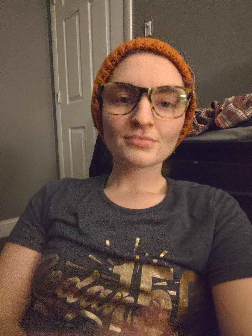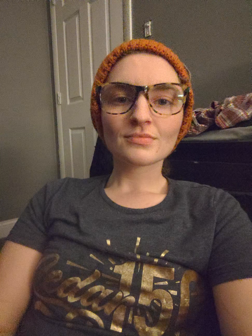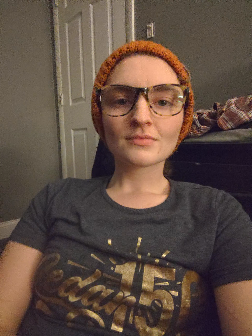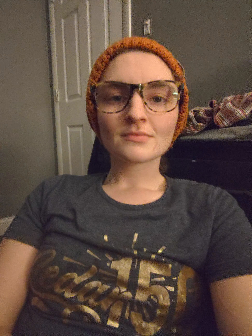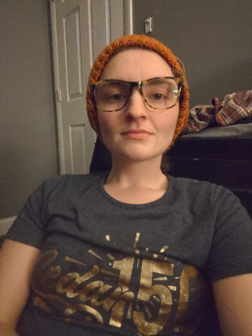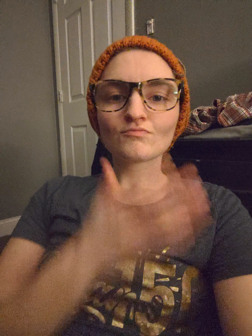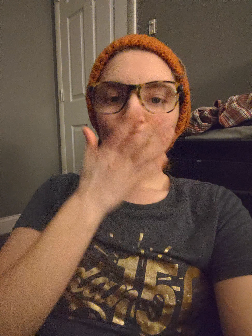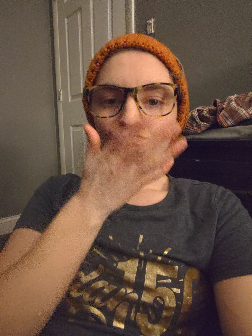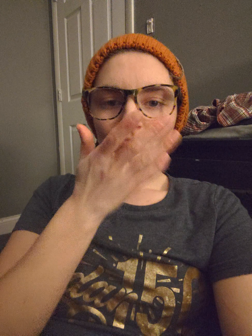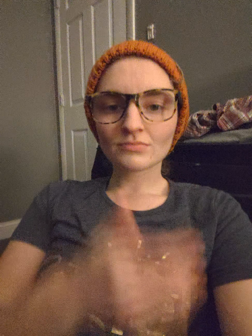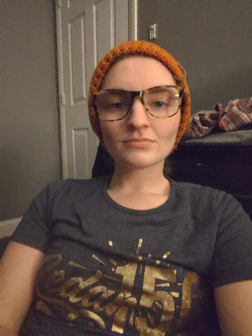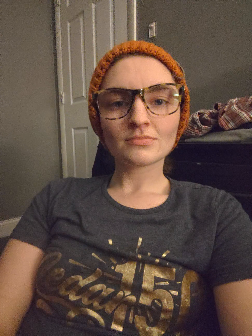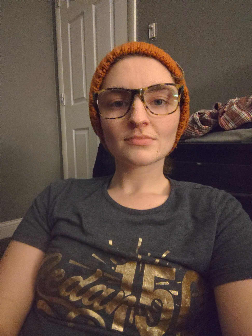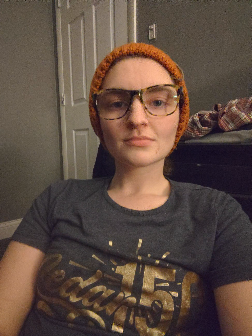grass